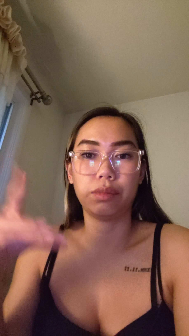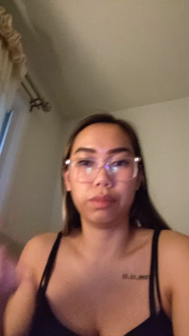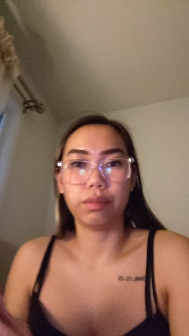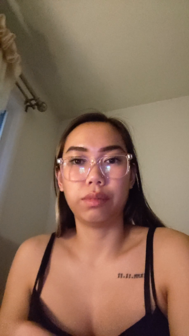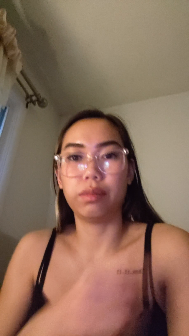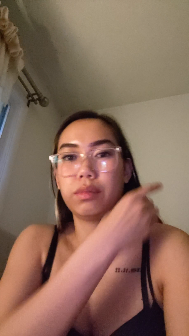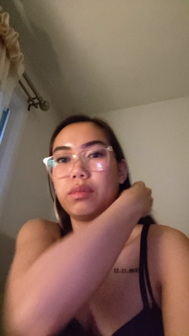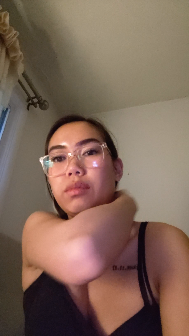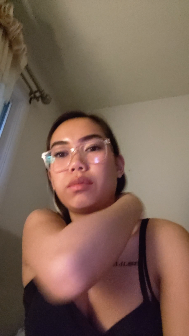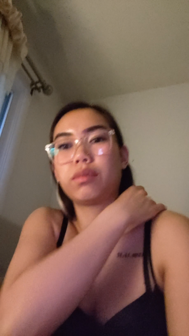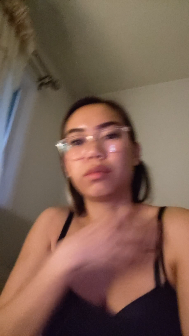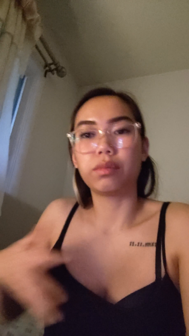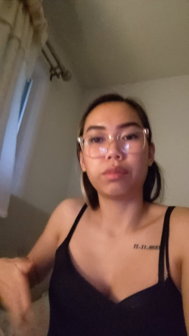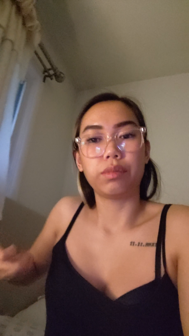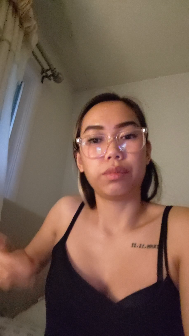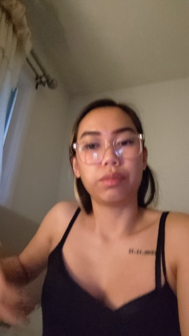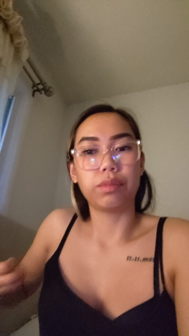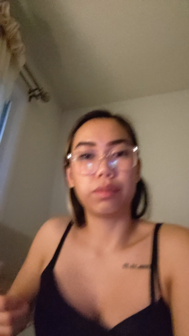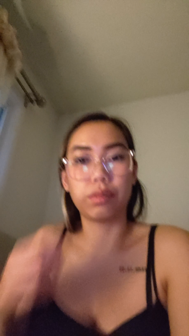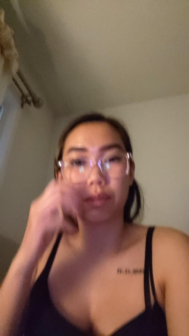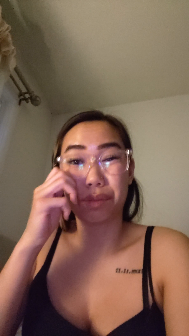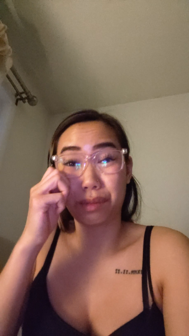monkey